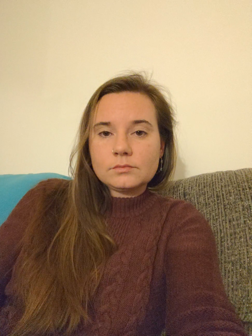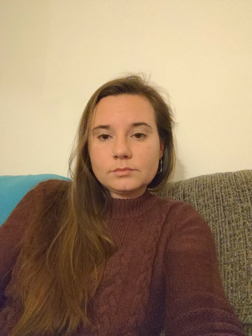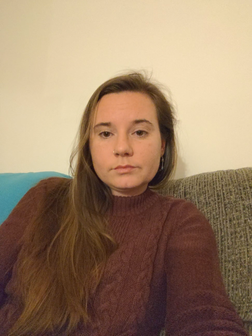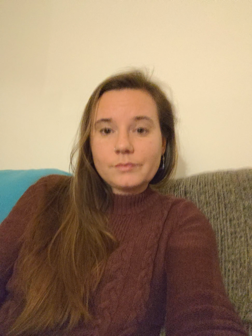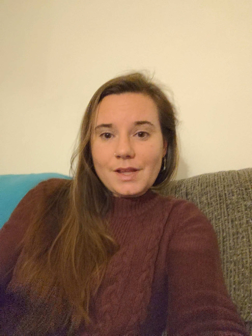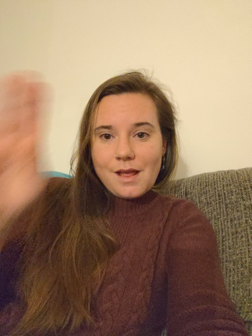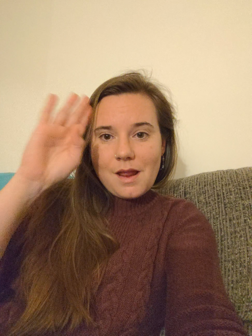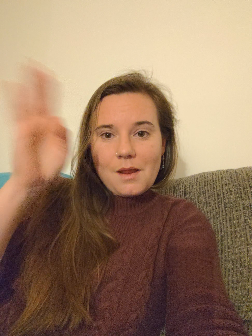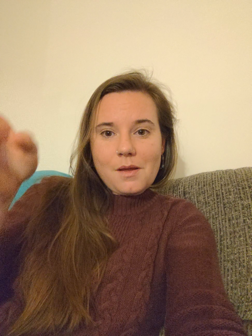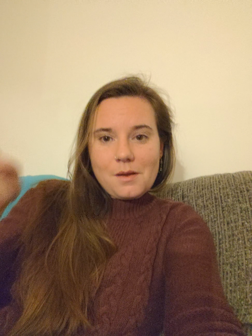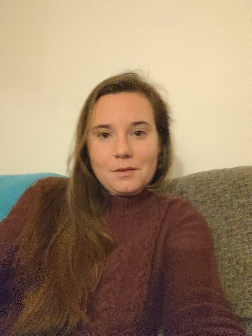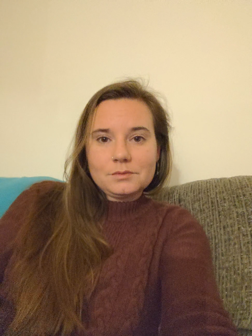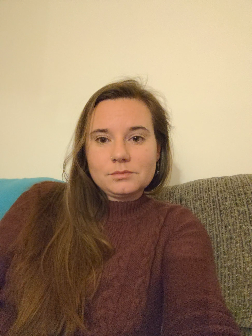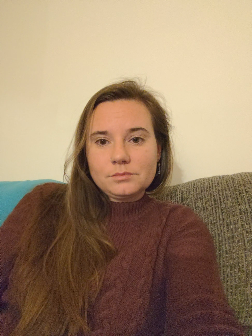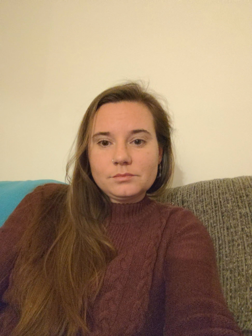hello